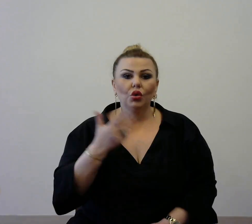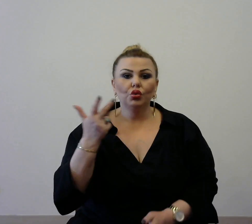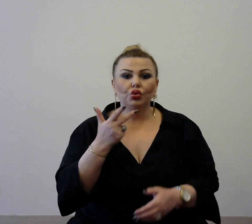3